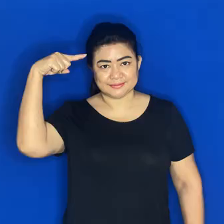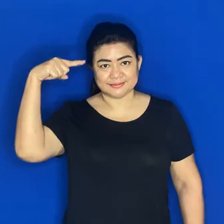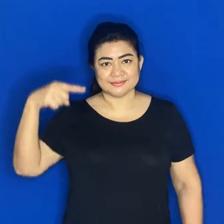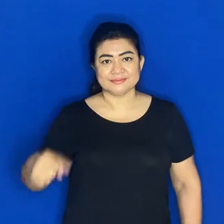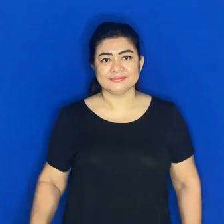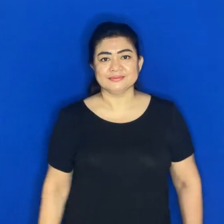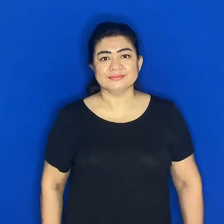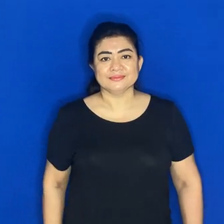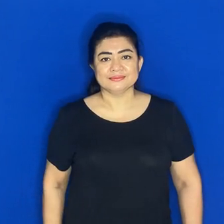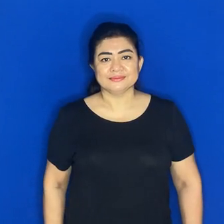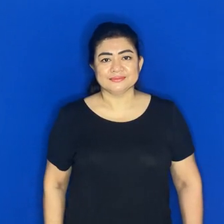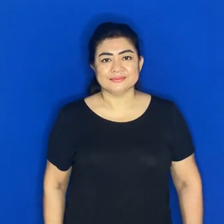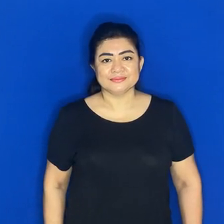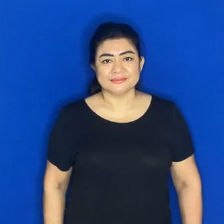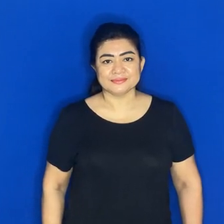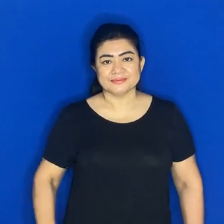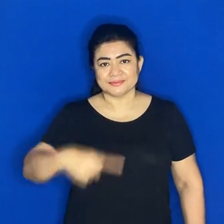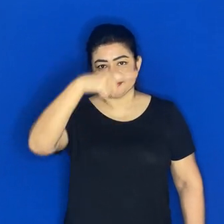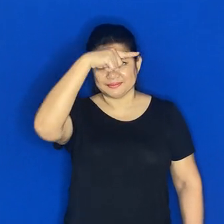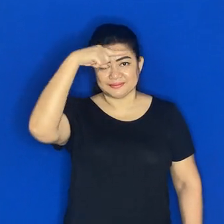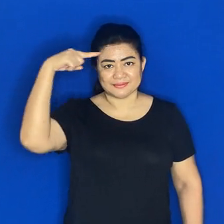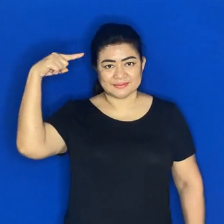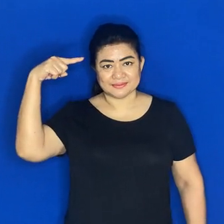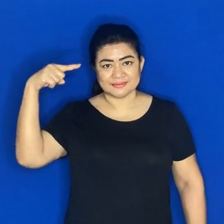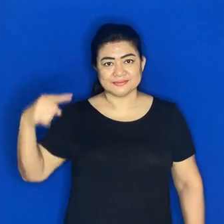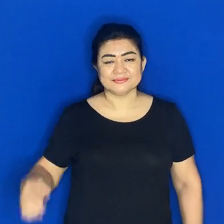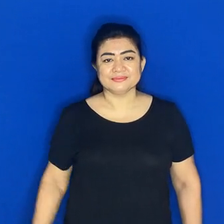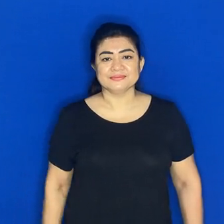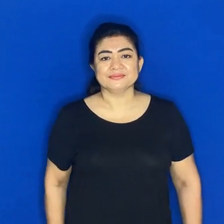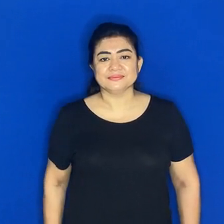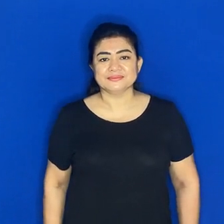black